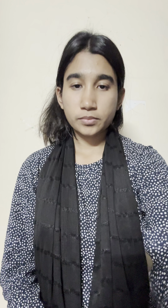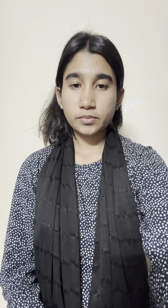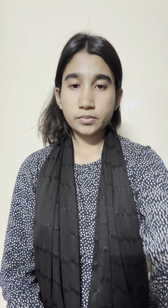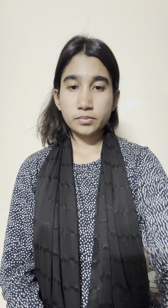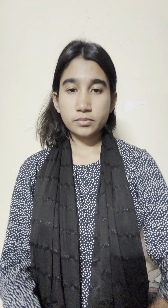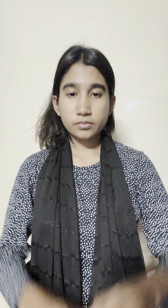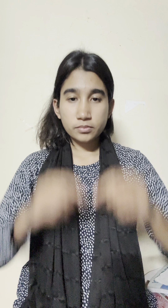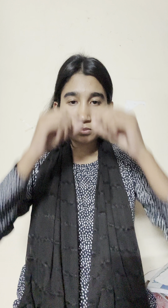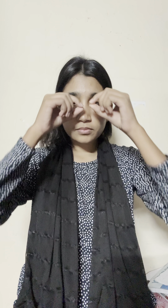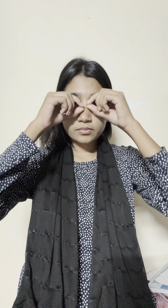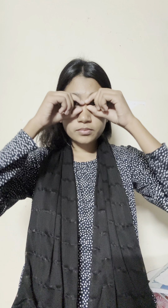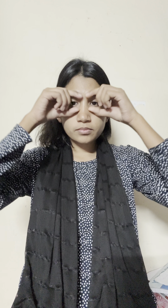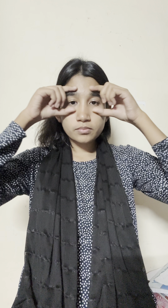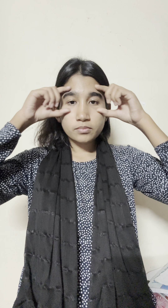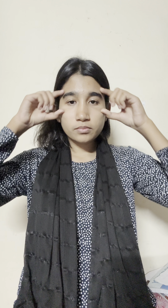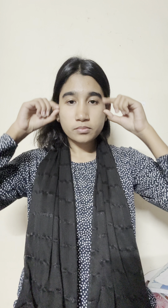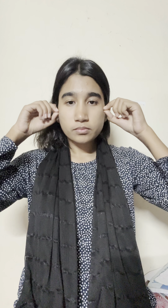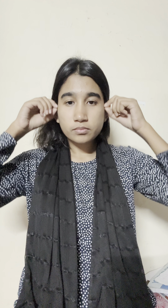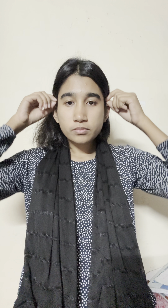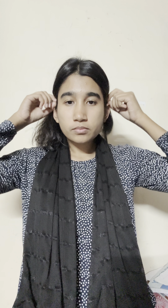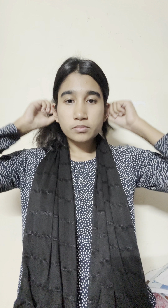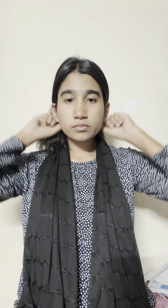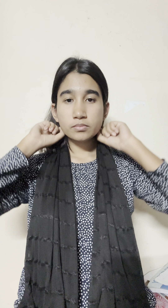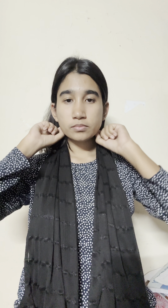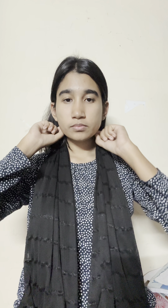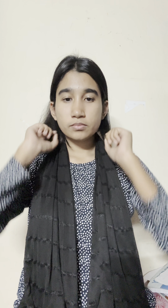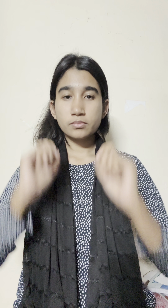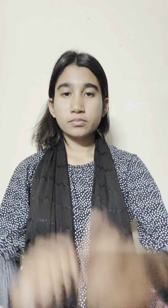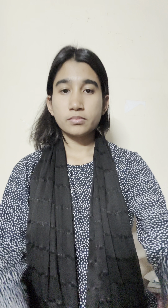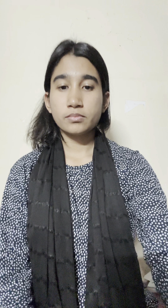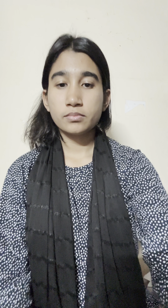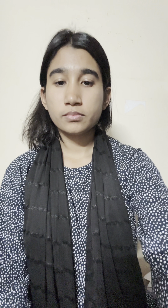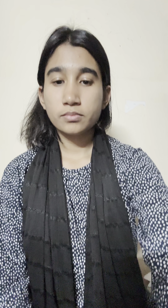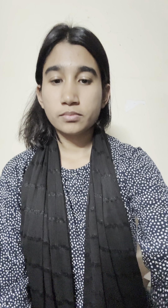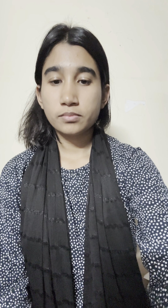চশমা